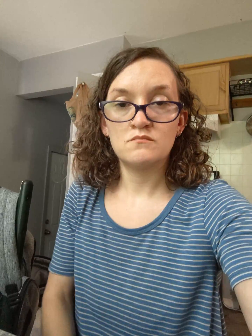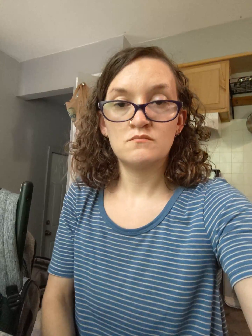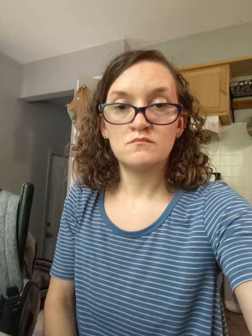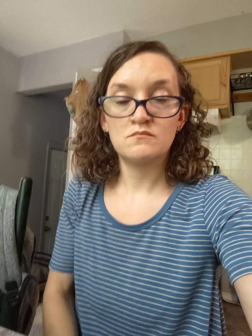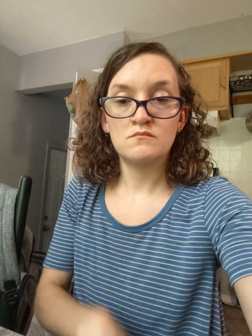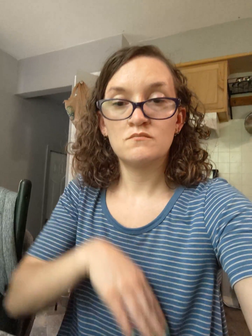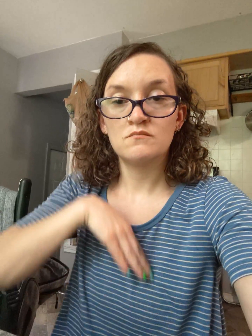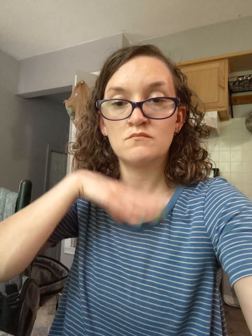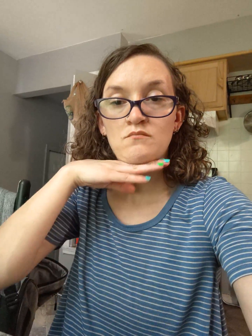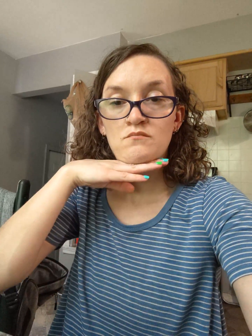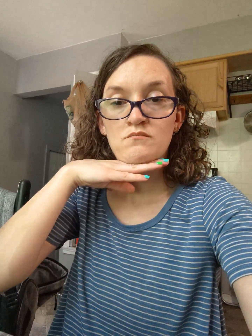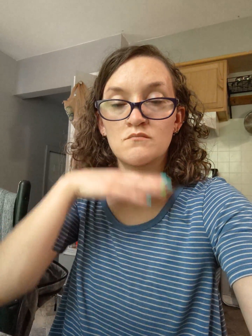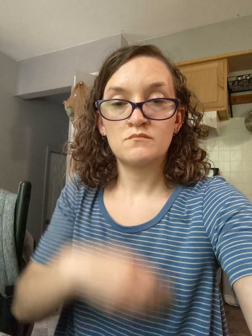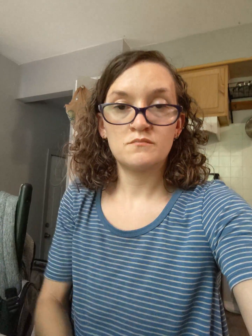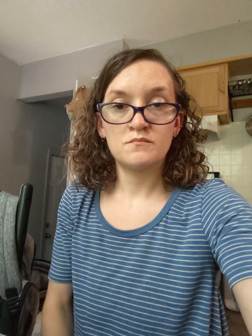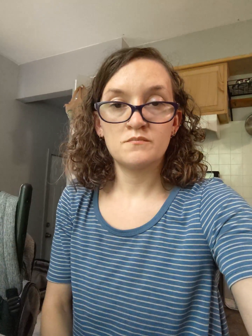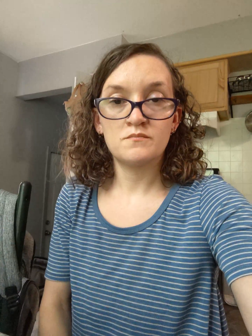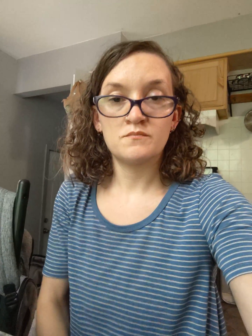full